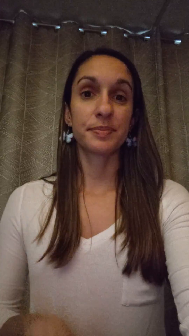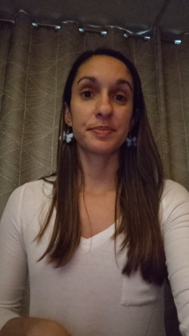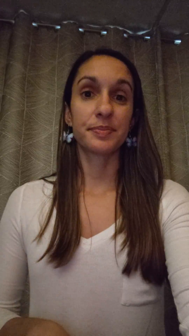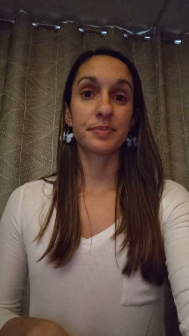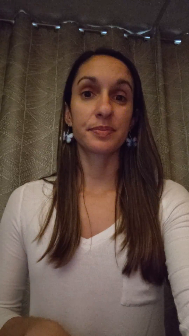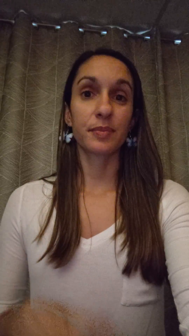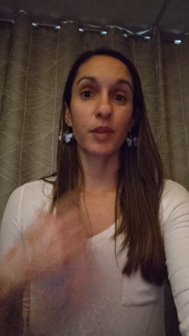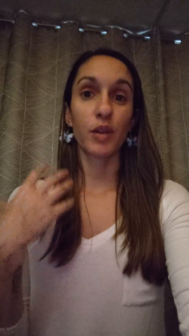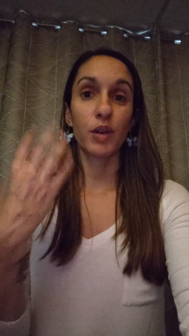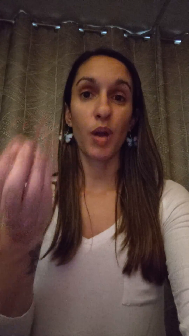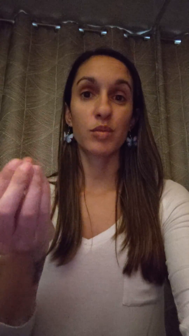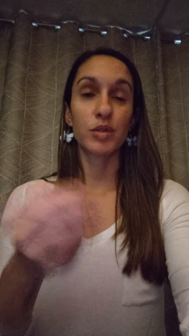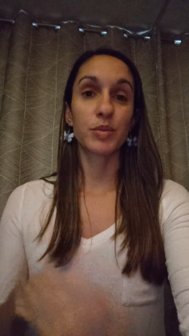going to